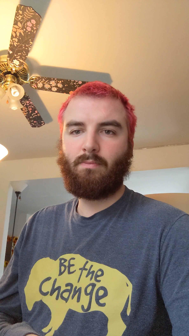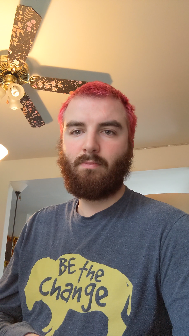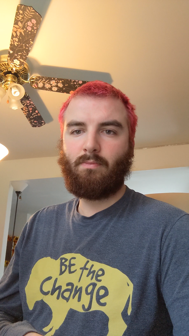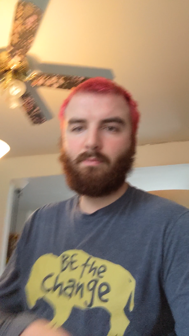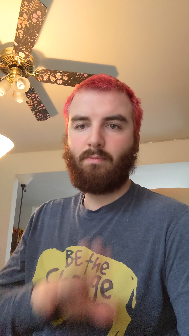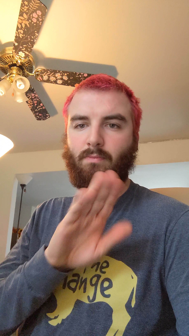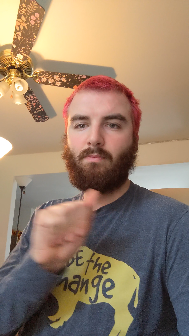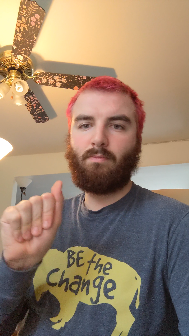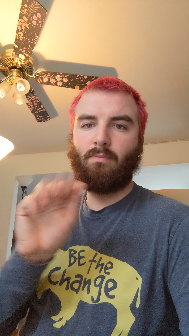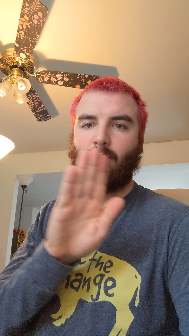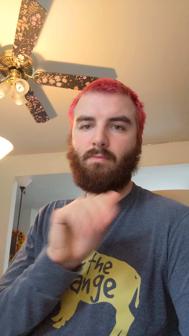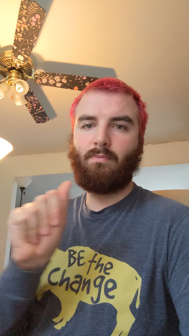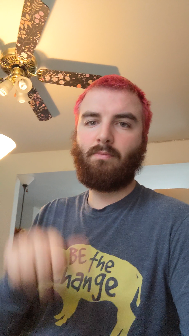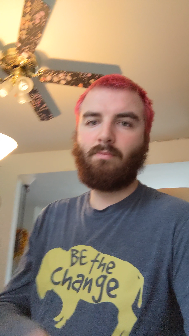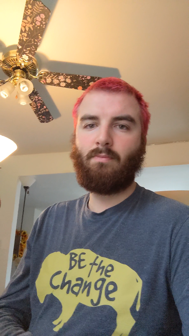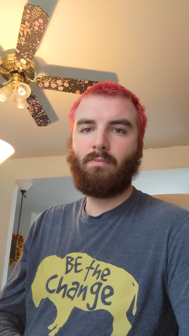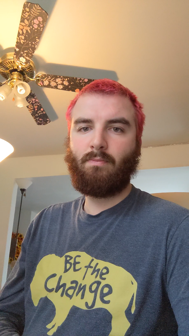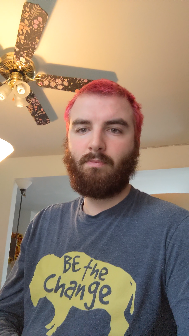baa baa